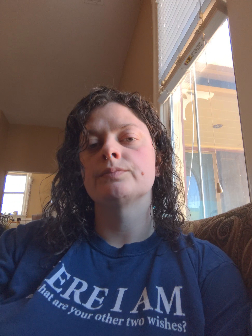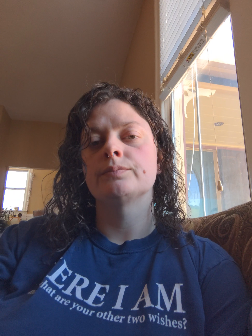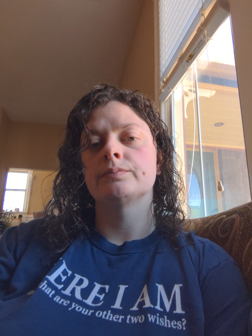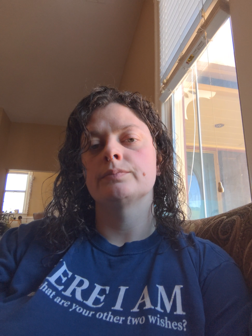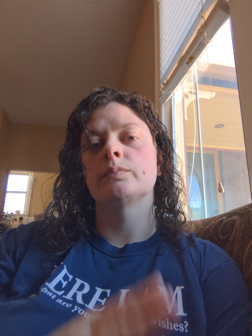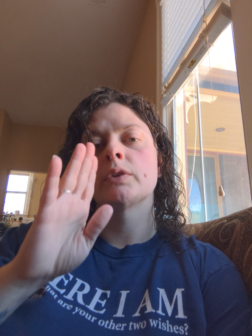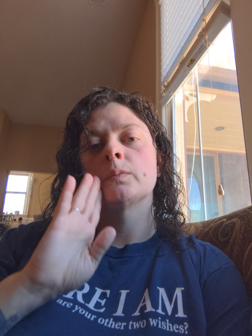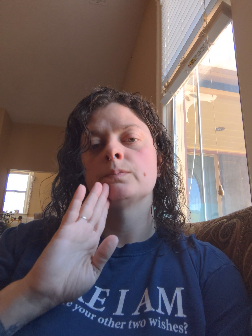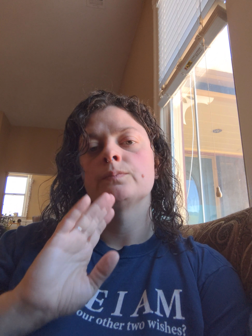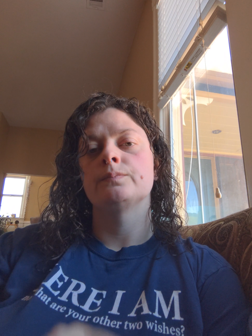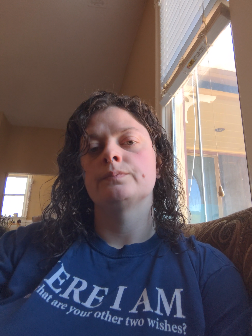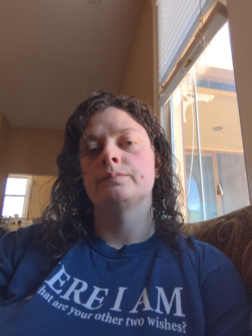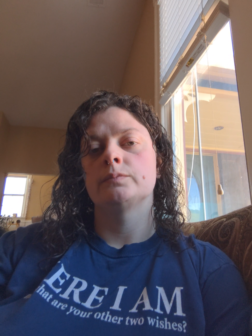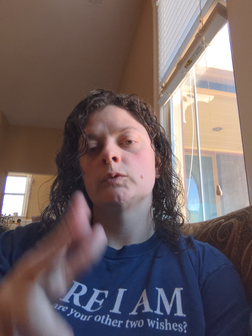brown